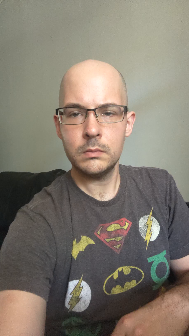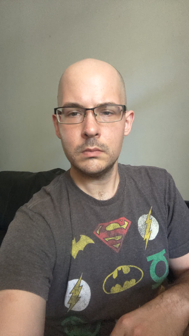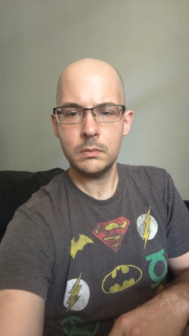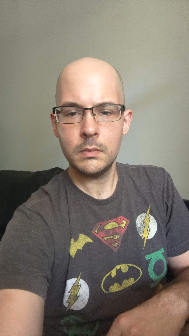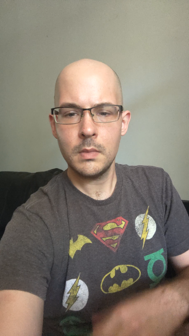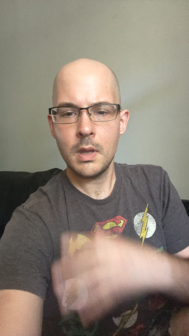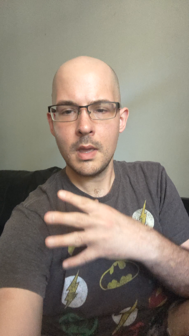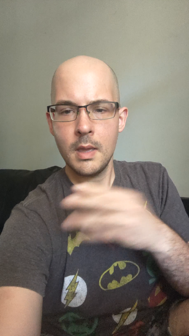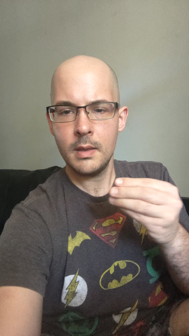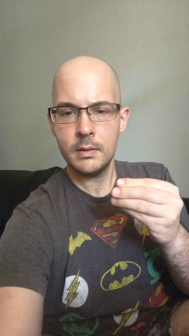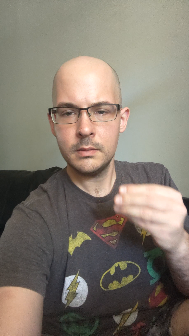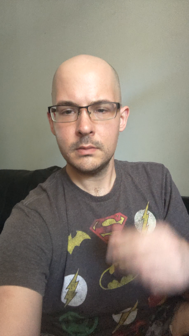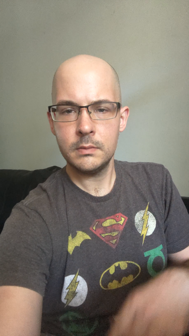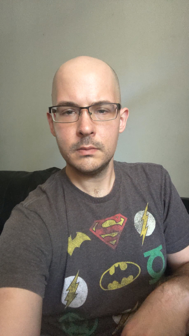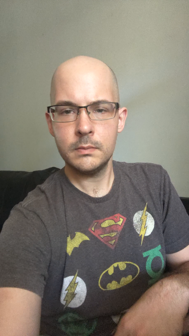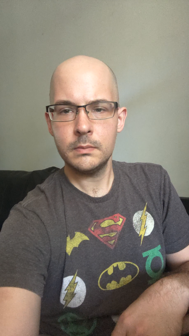and